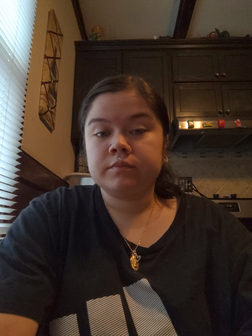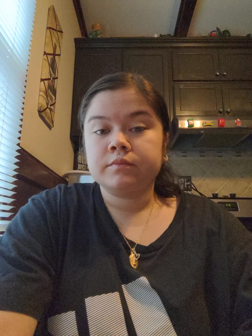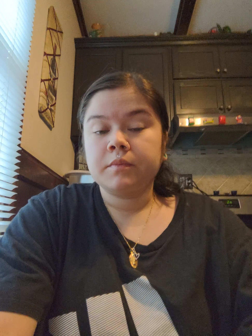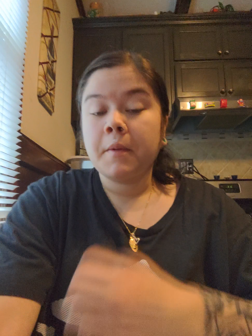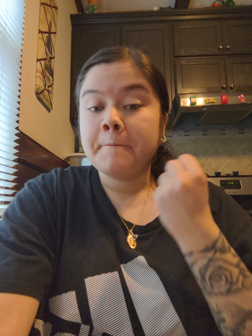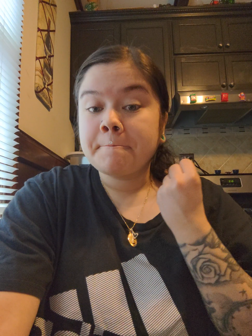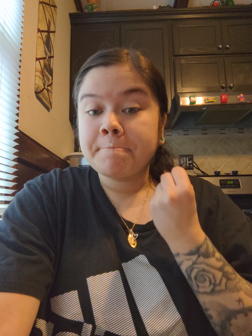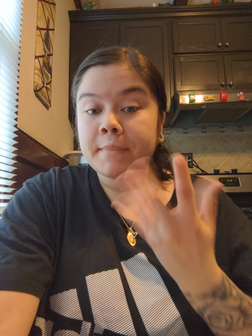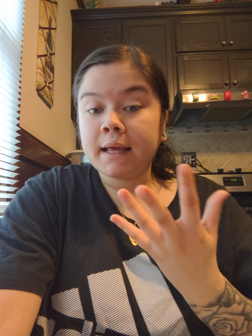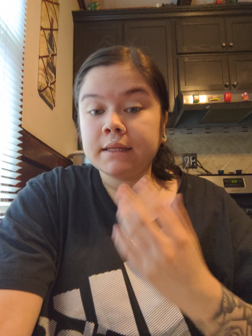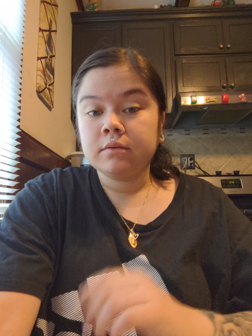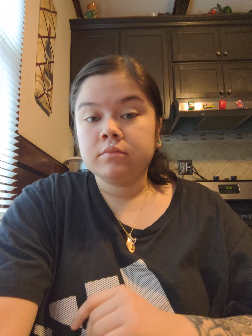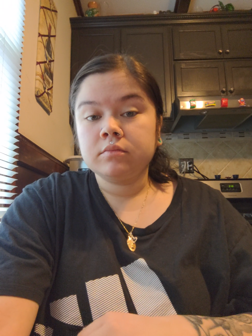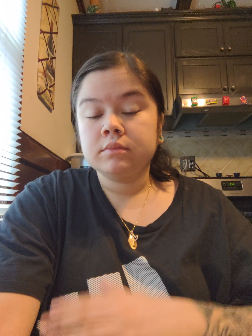many